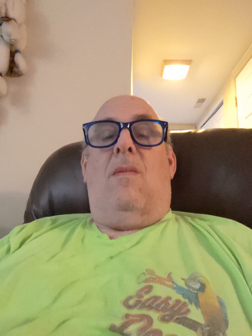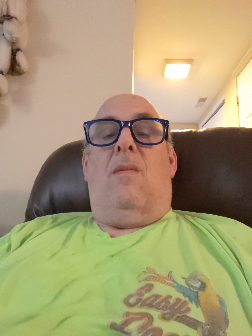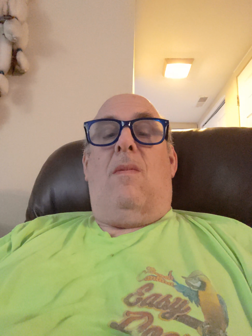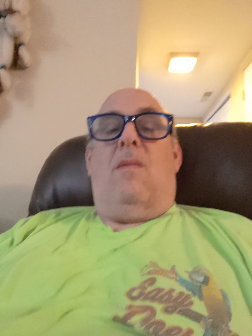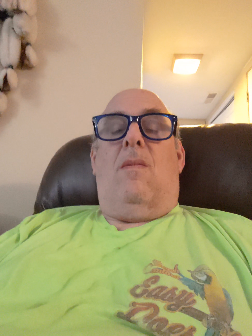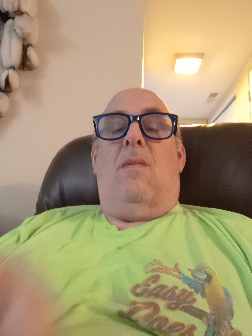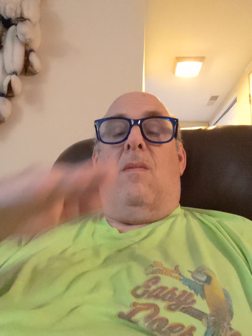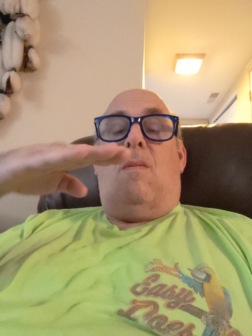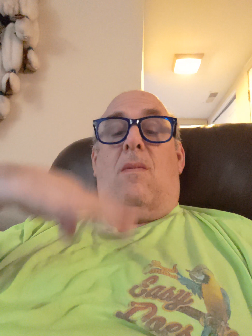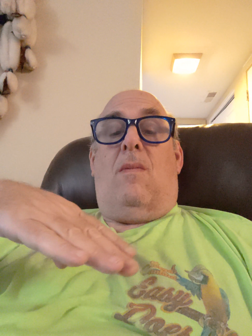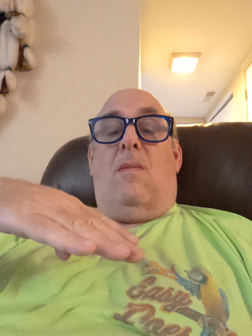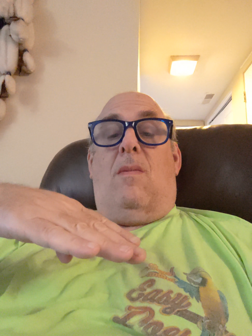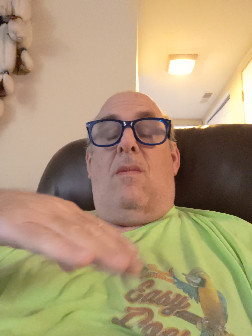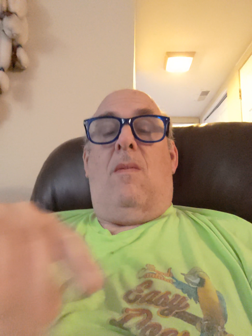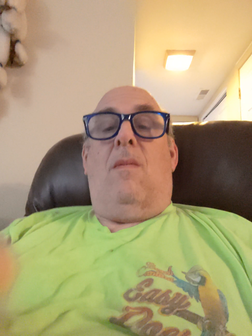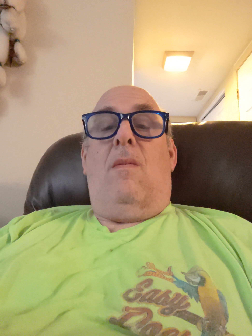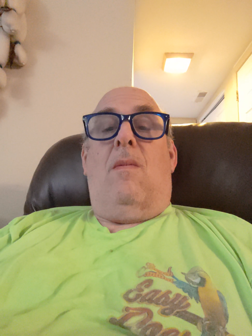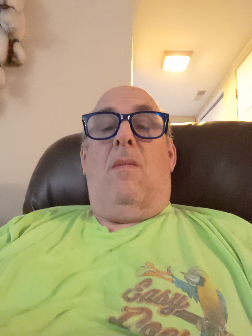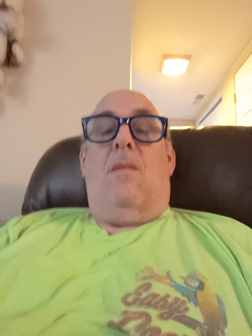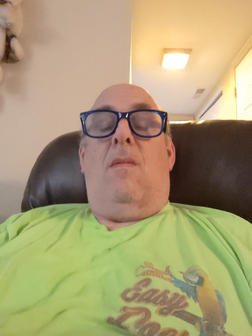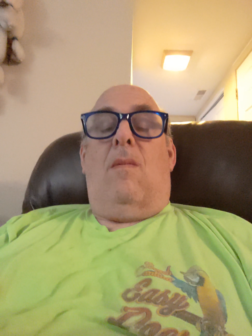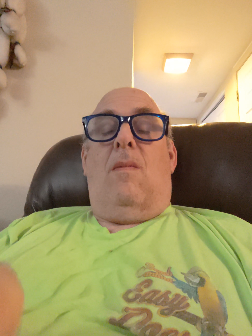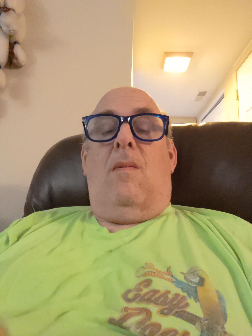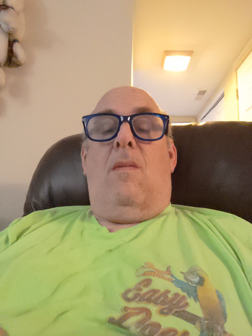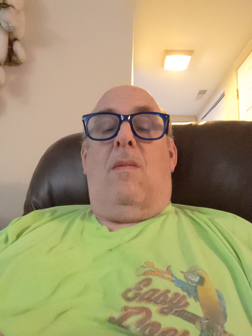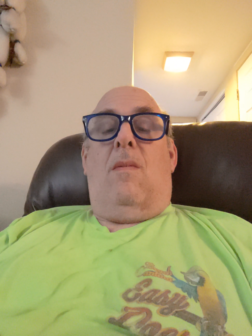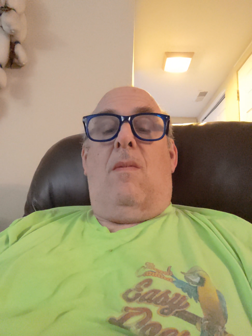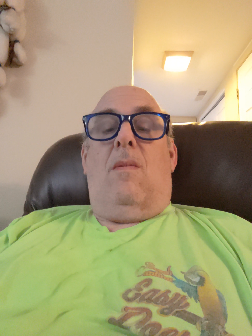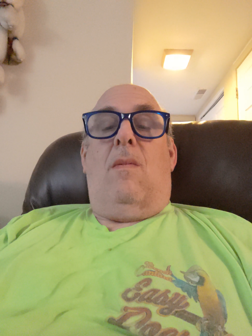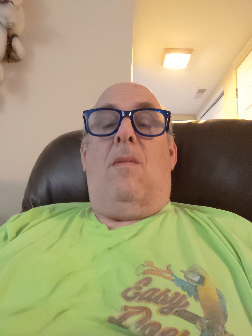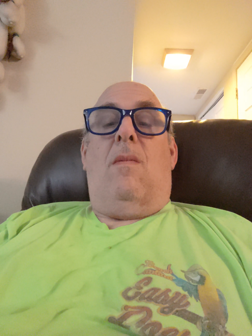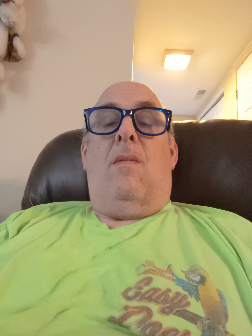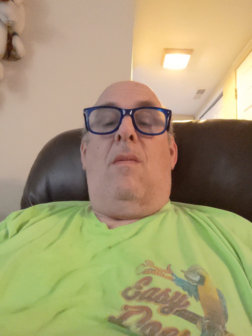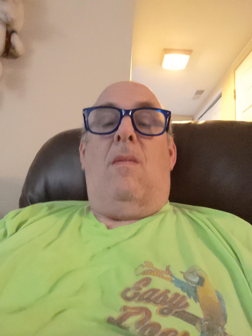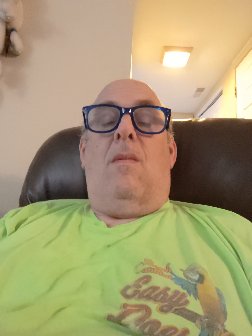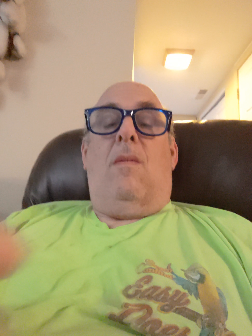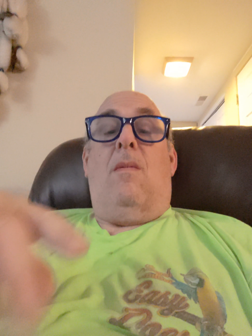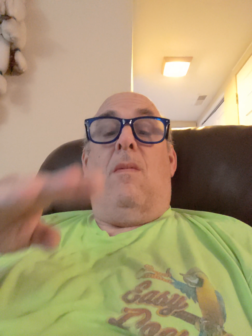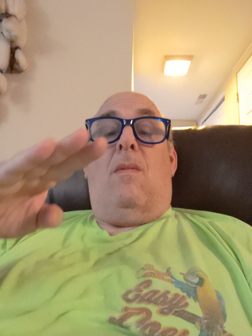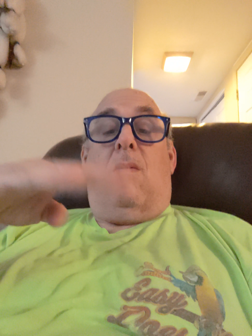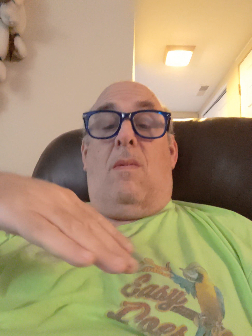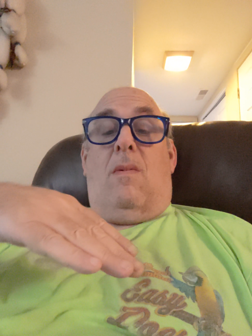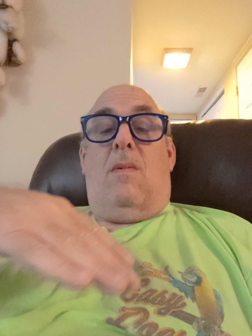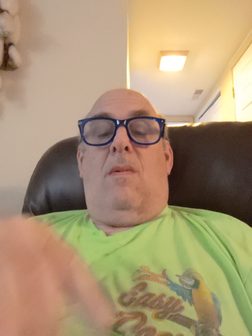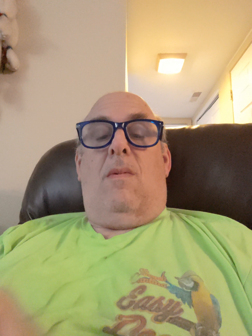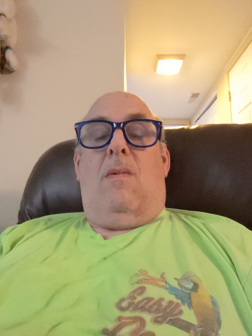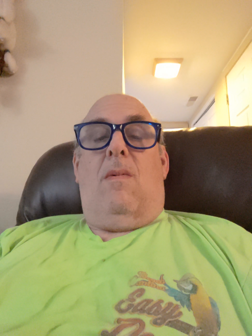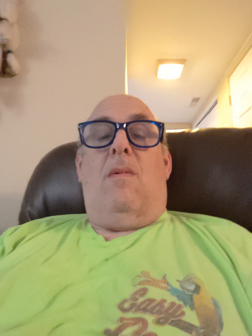on